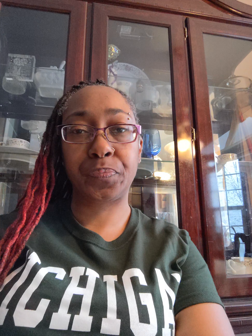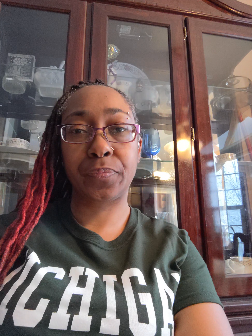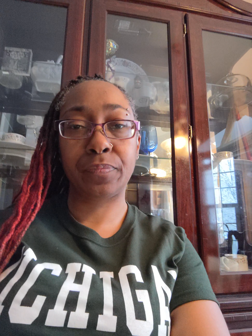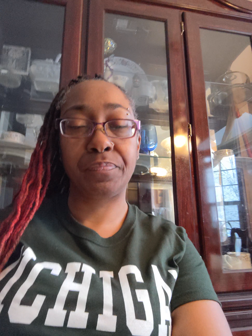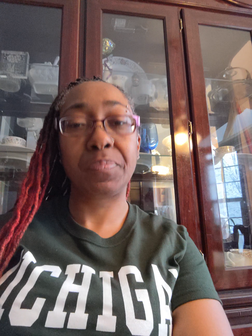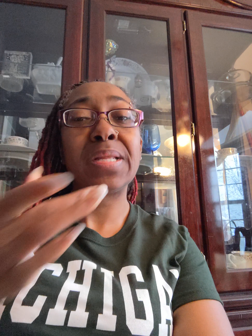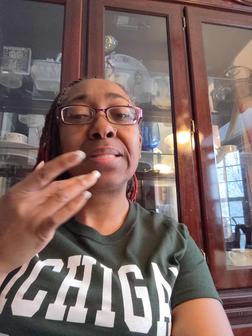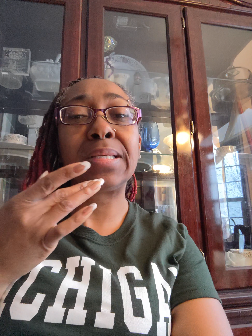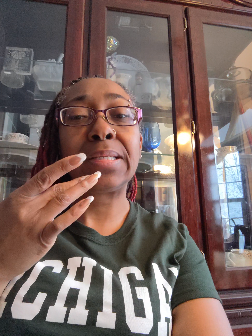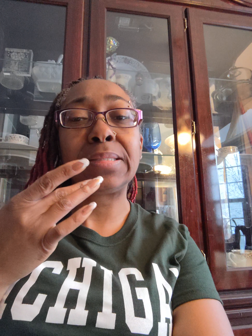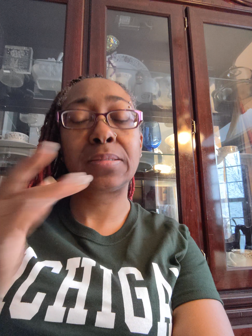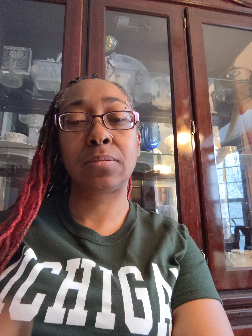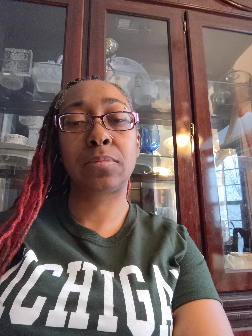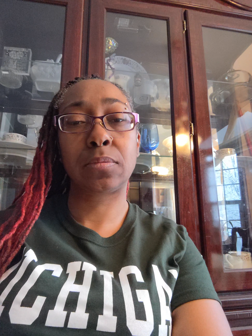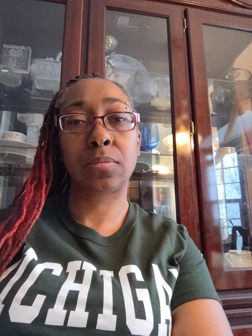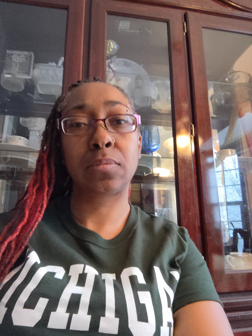taste